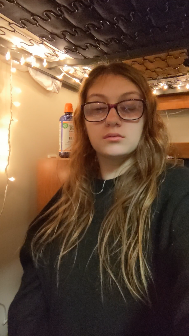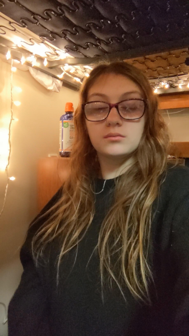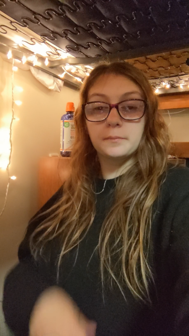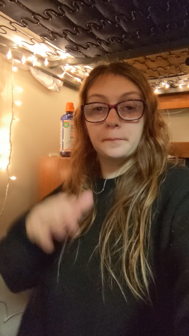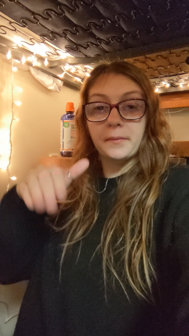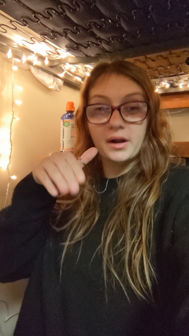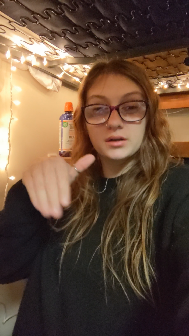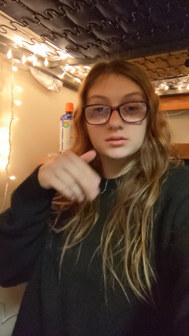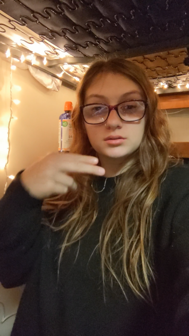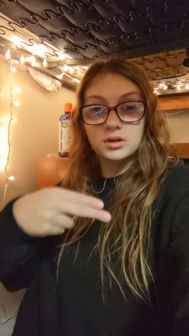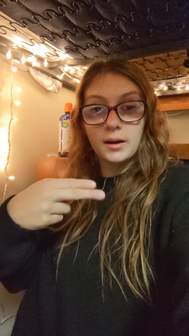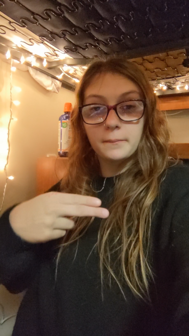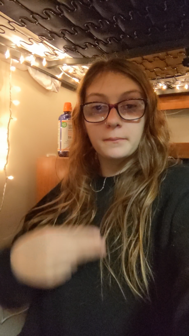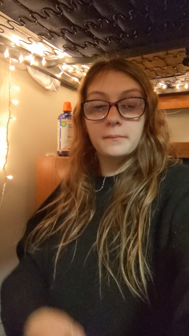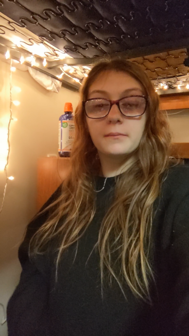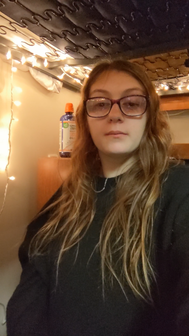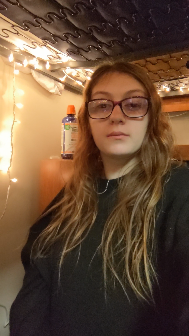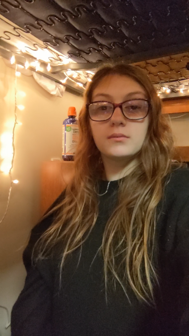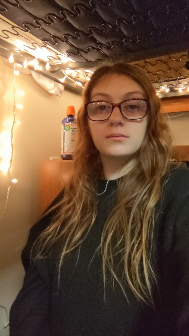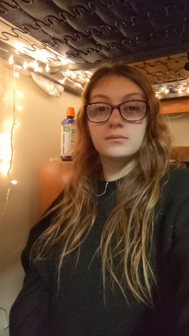pet's name